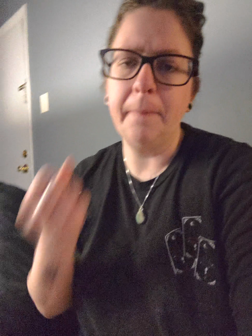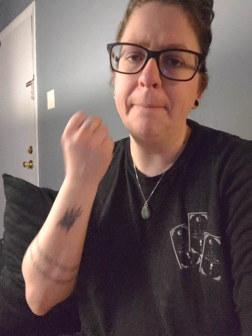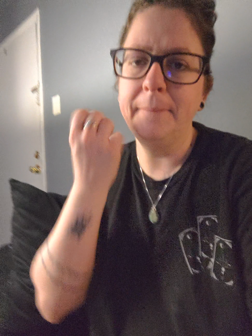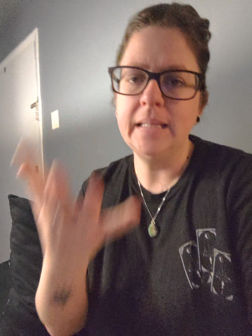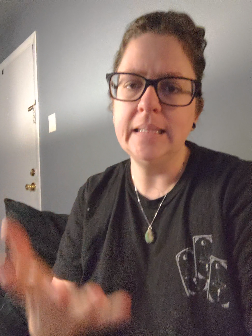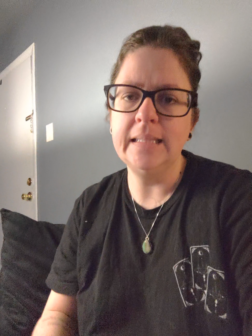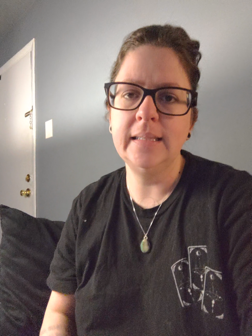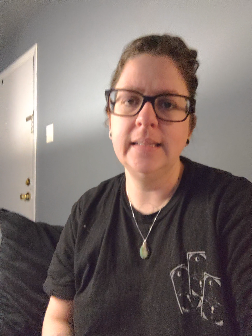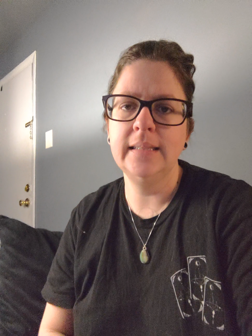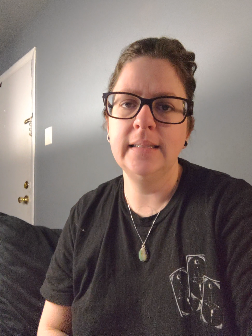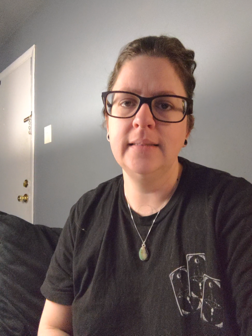many